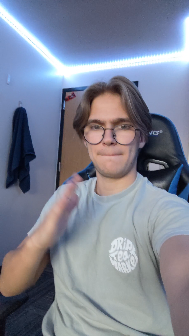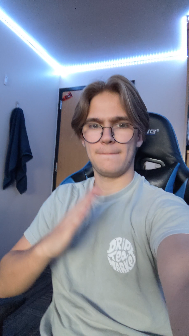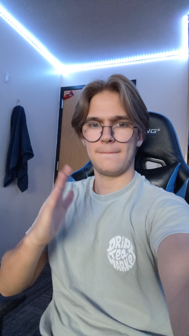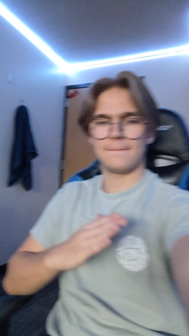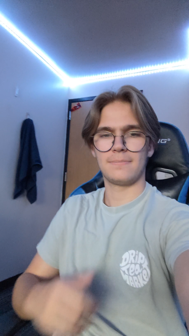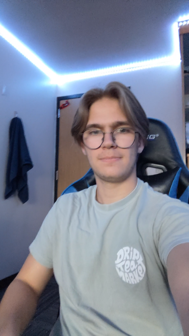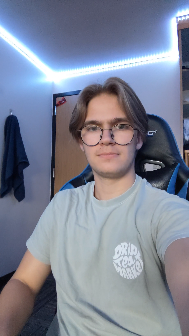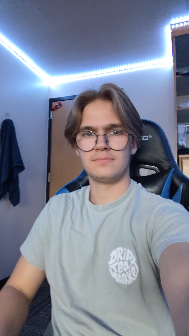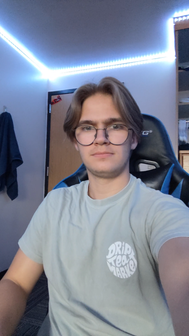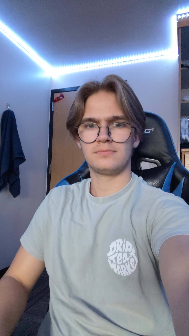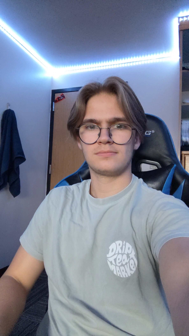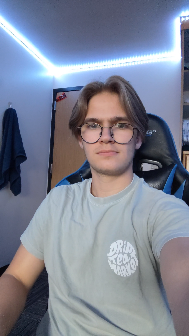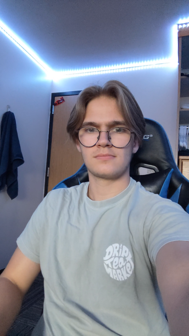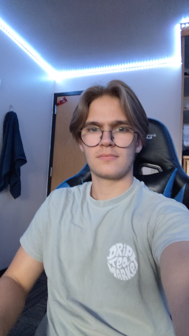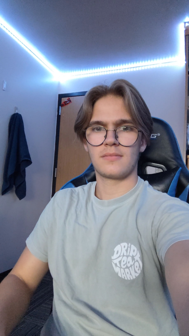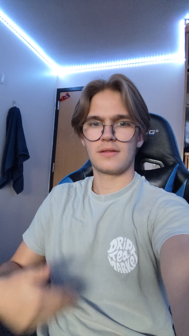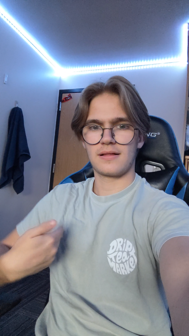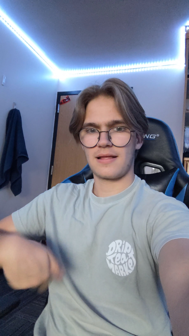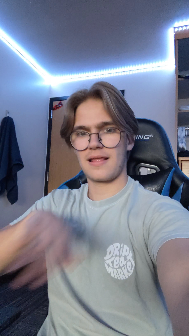scarf